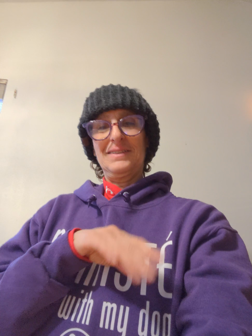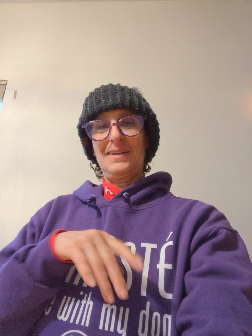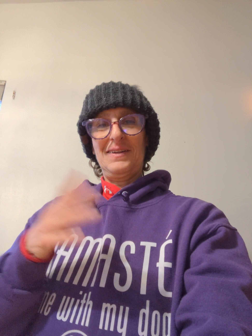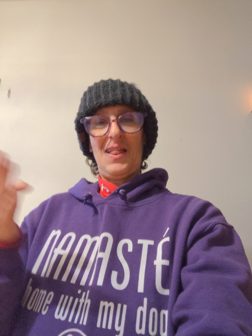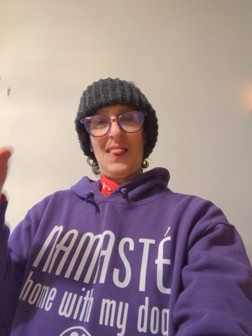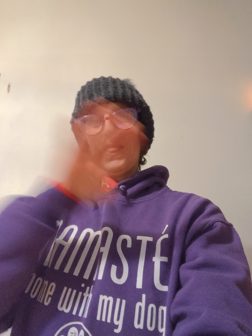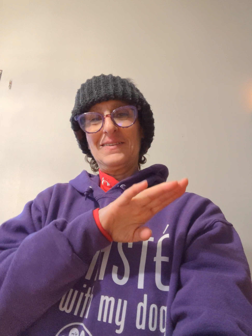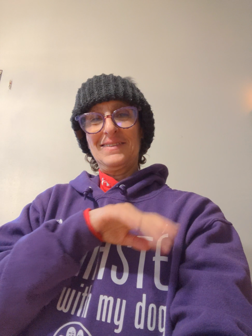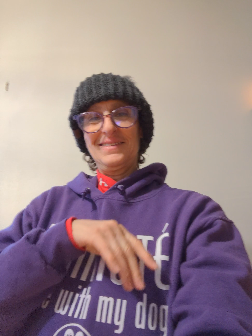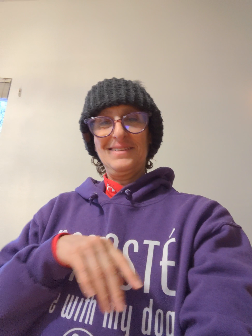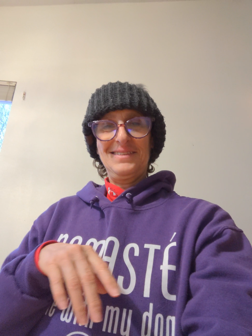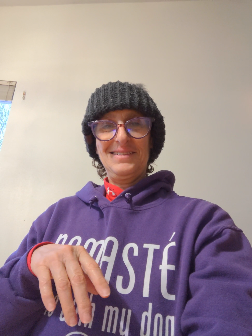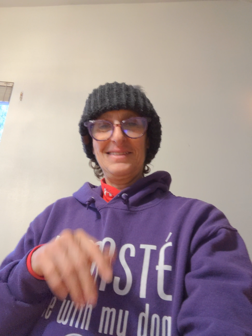close